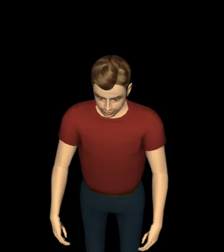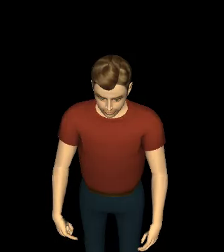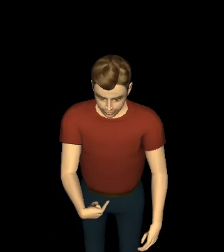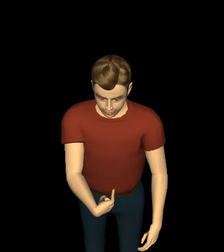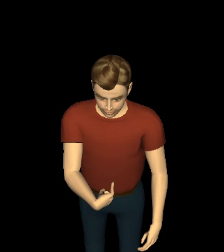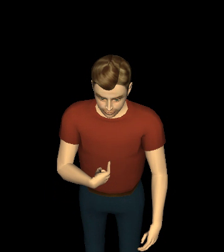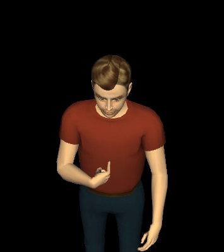أنا